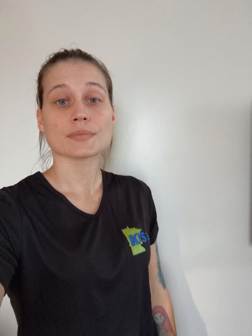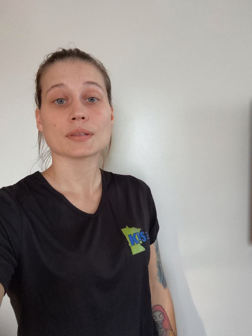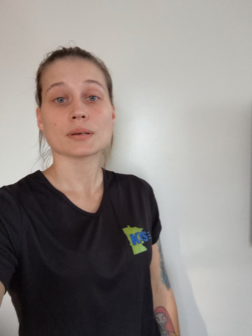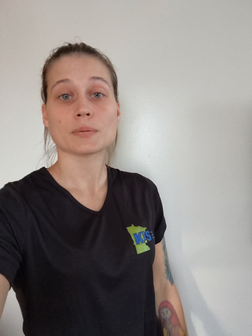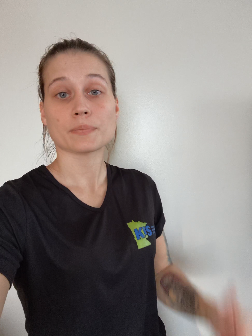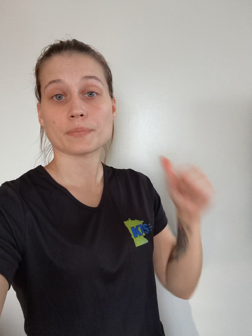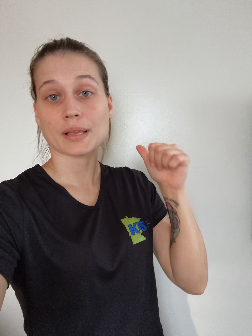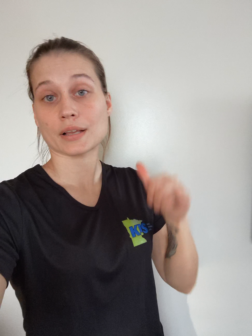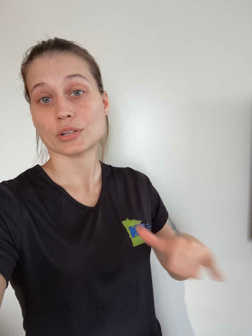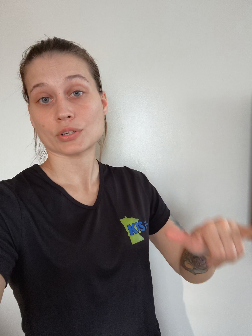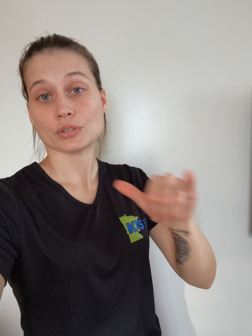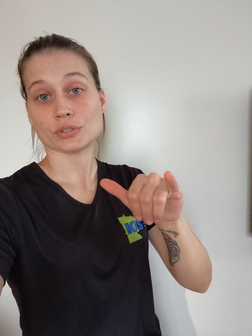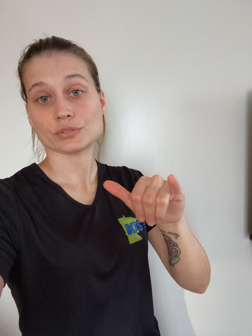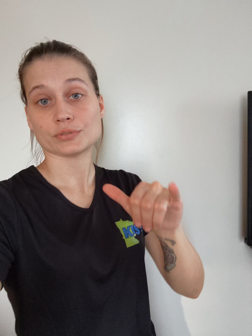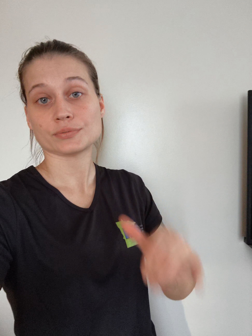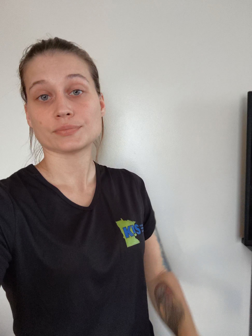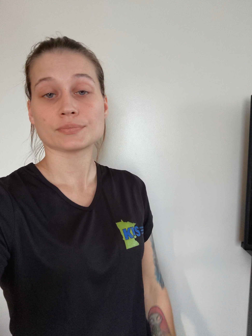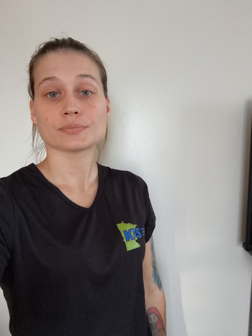backyard